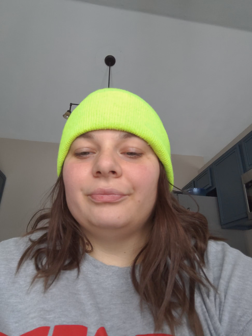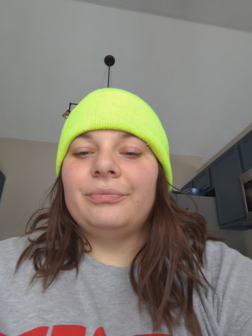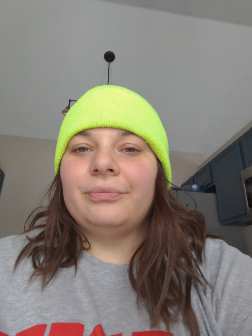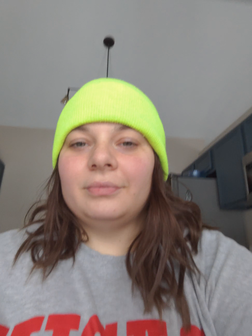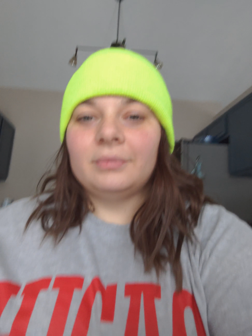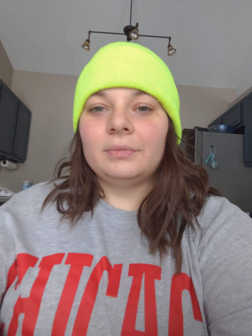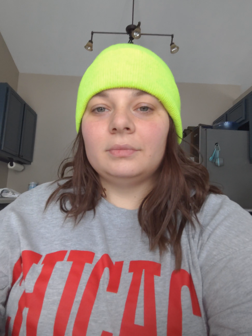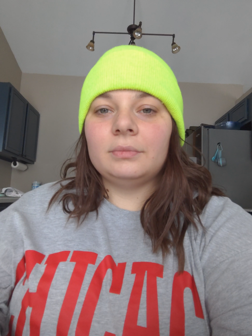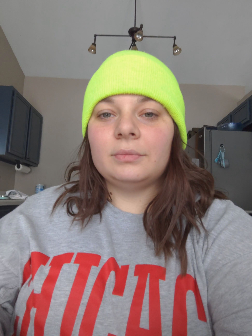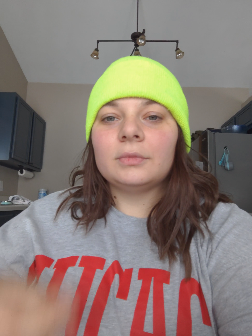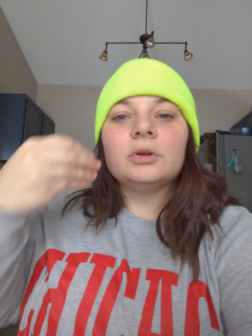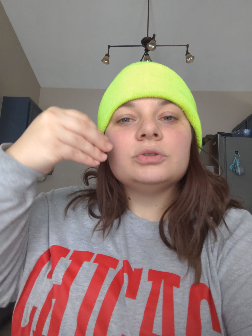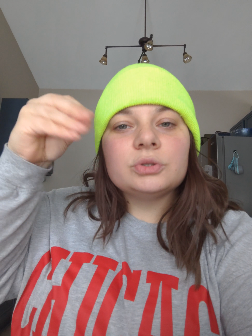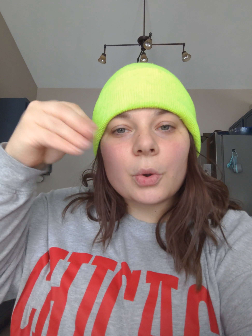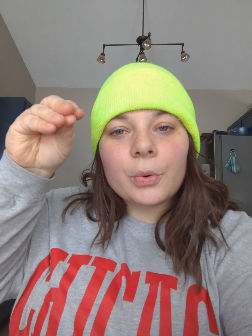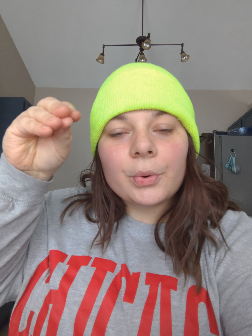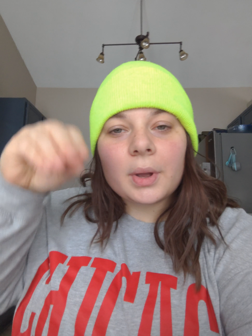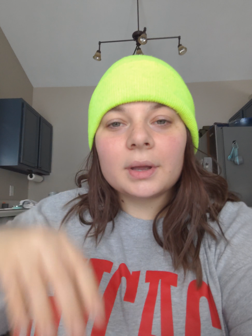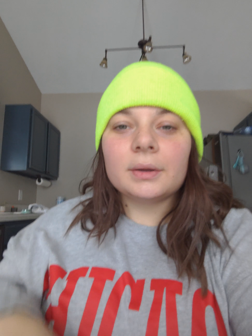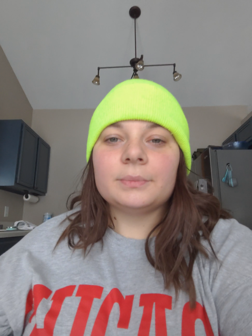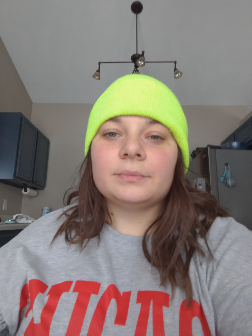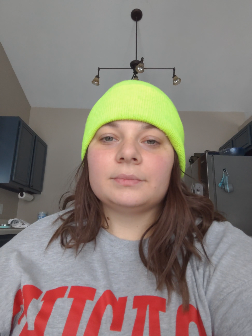store